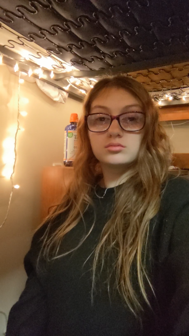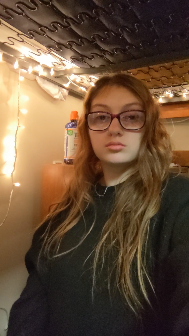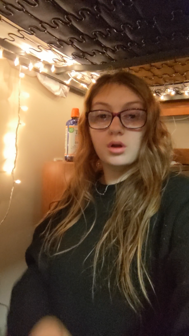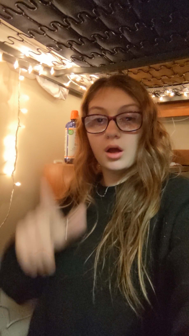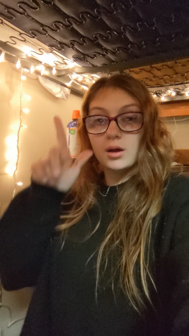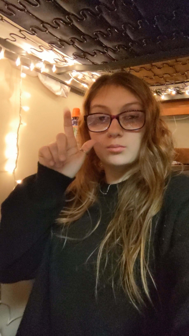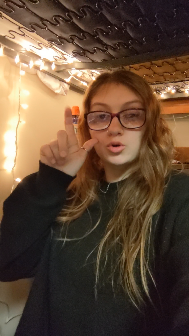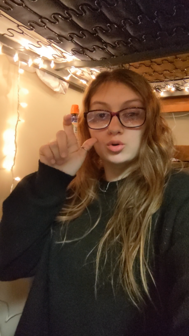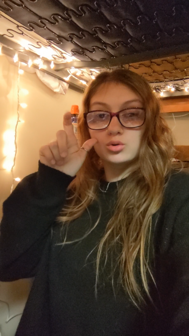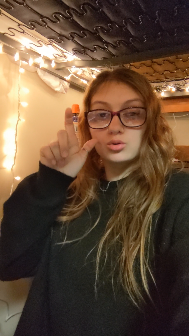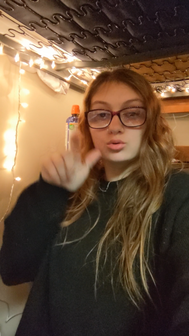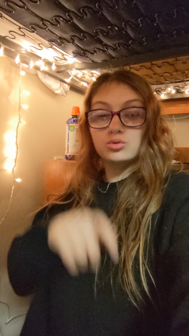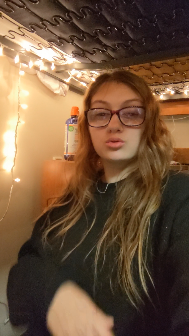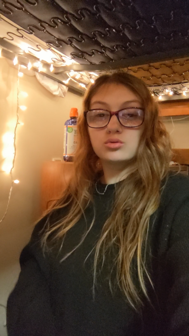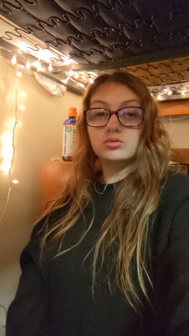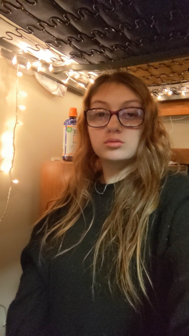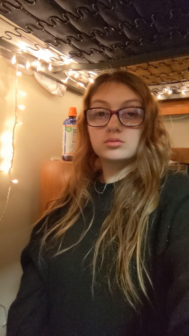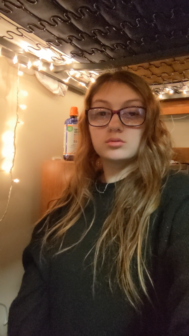camera